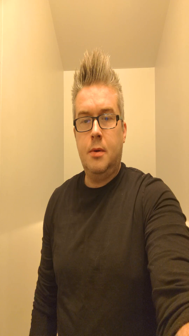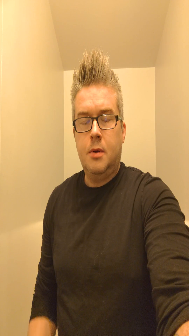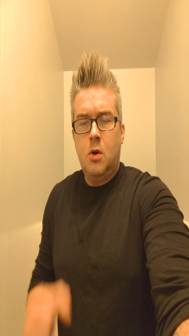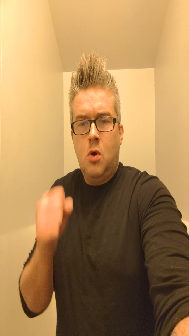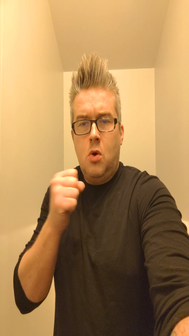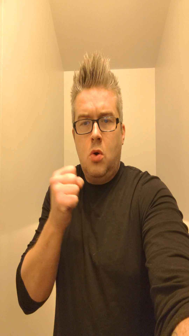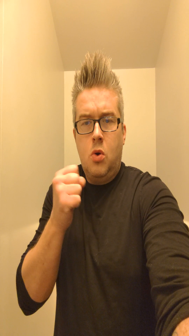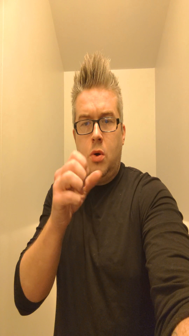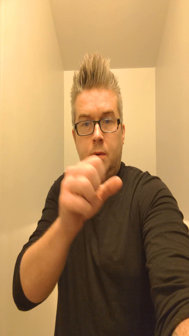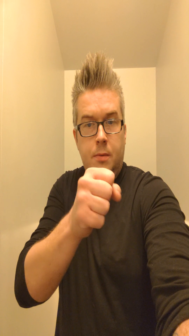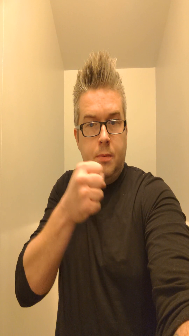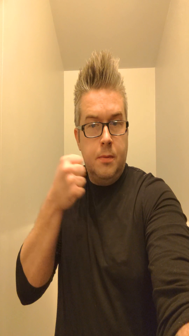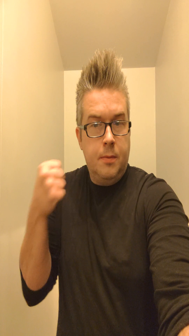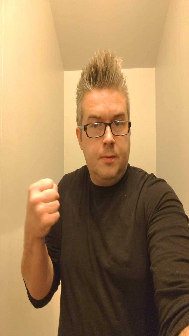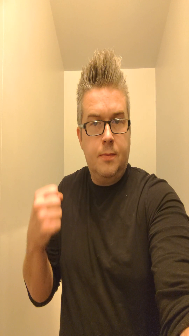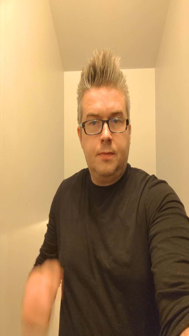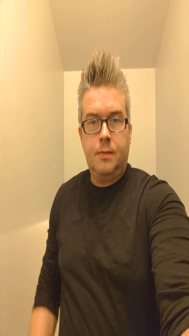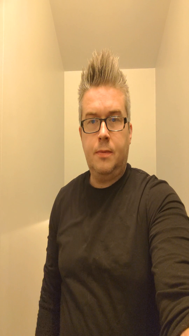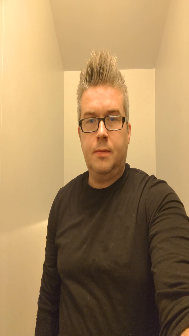refrigerator